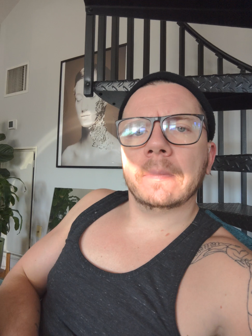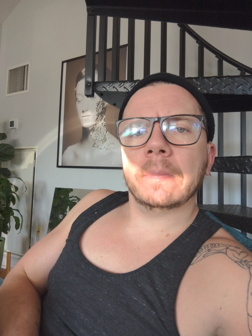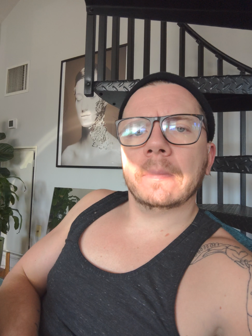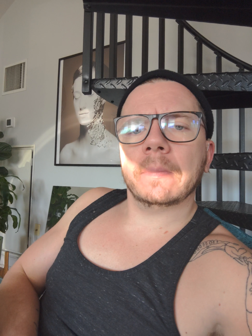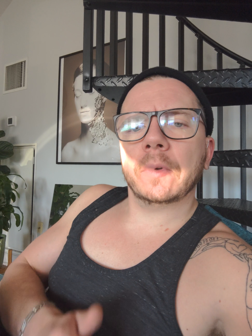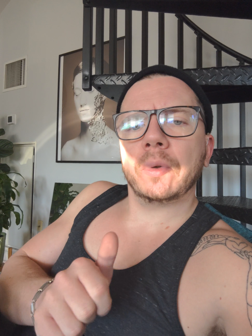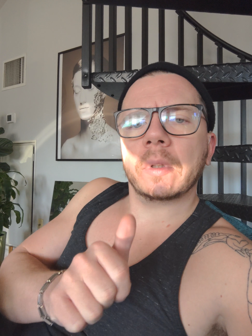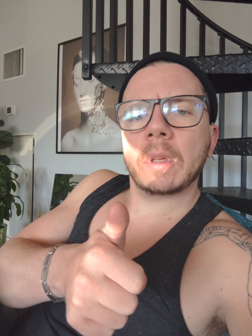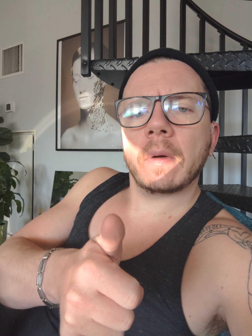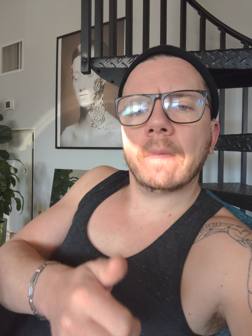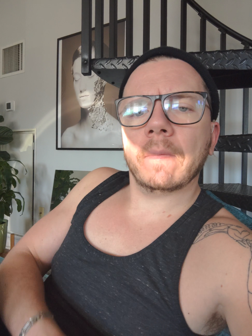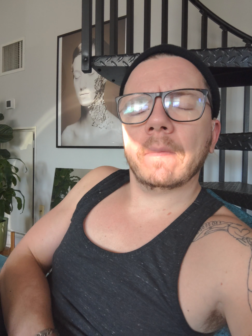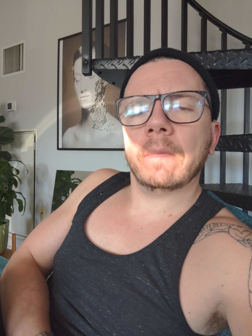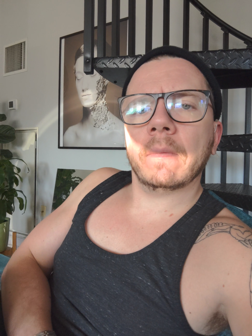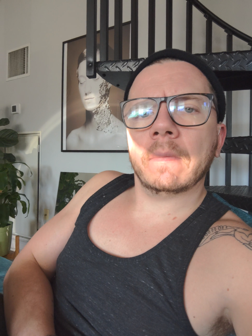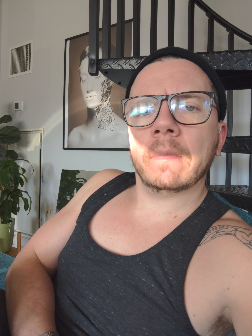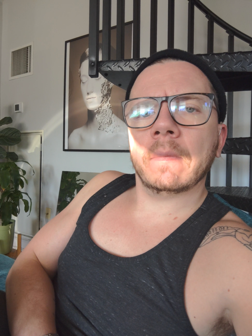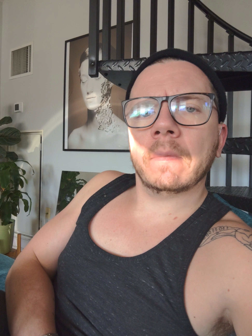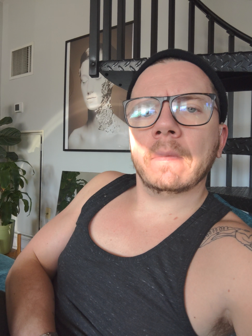yourself